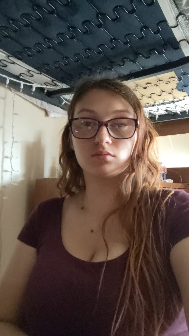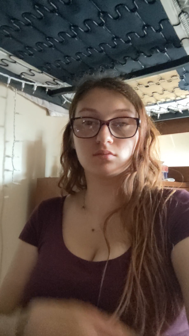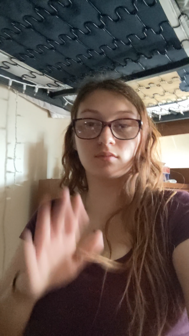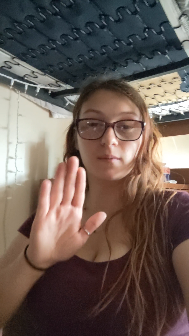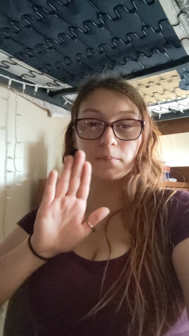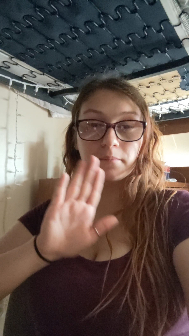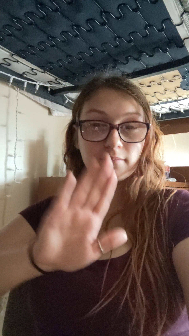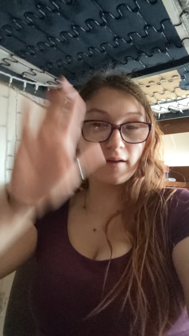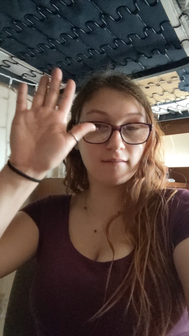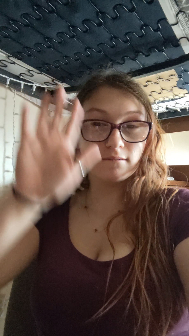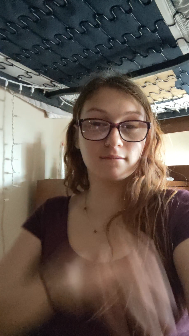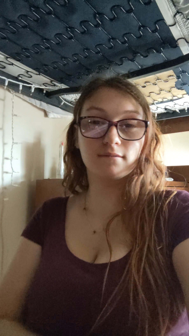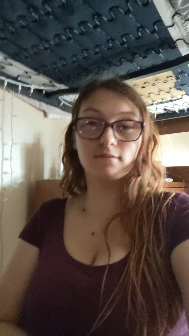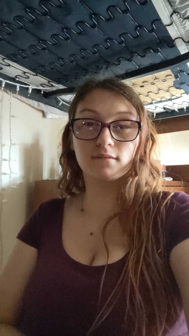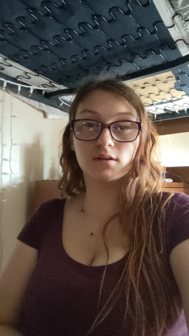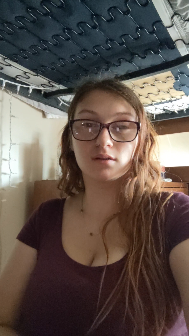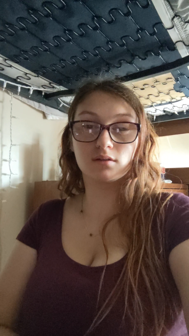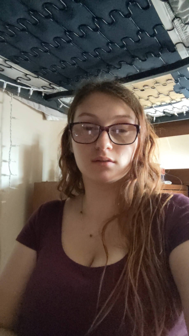give me five